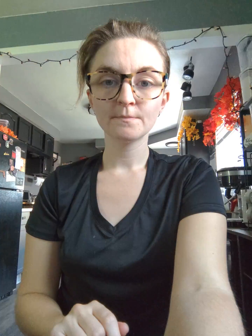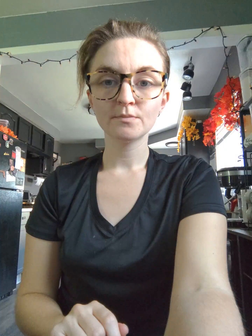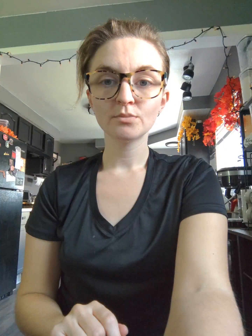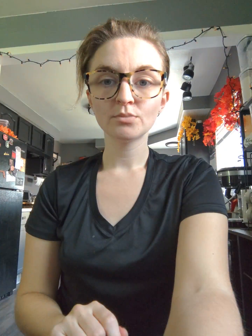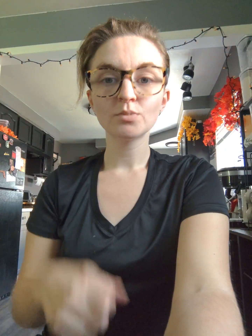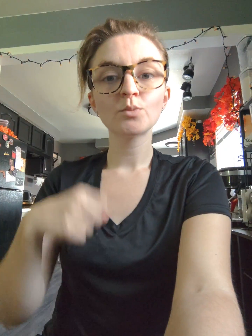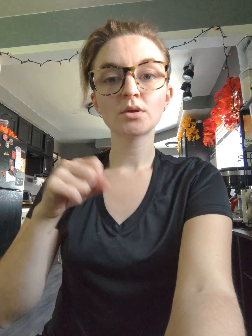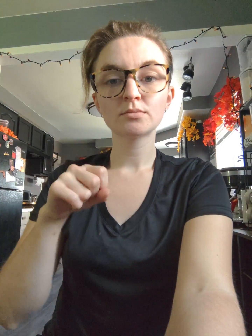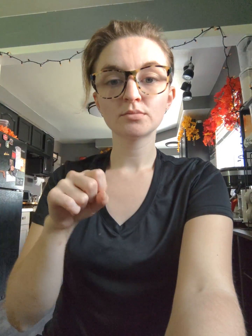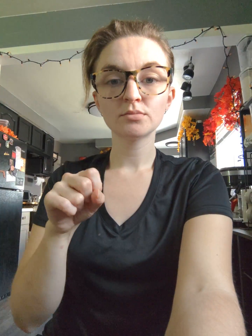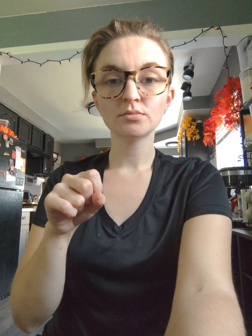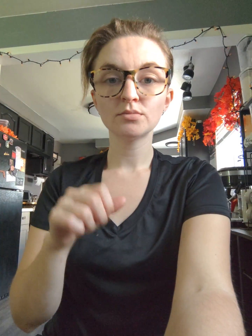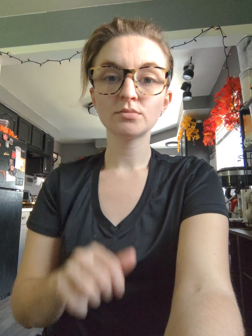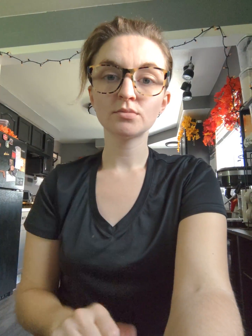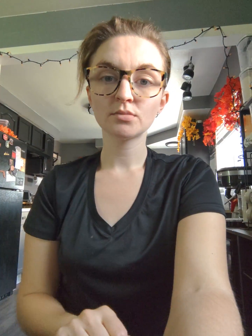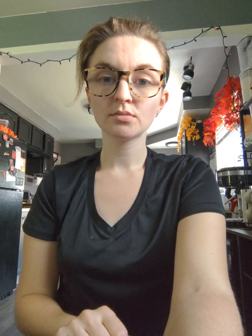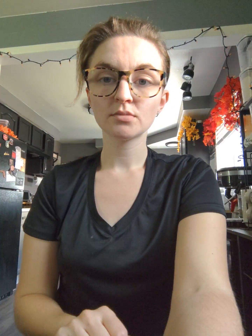motorcycle